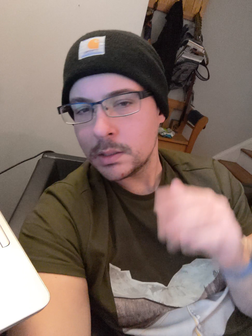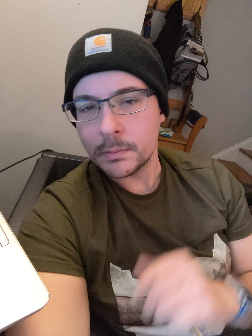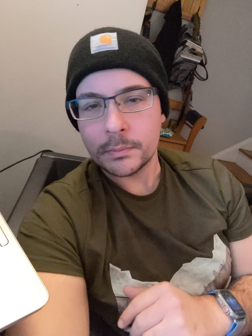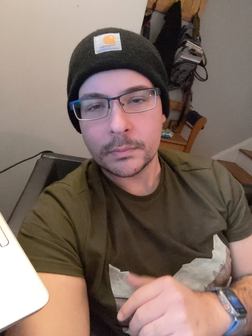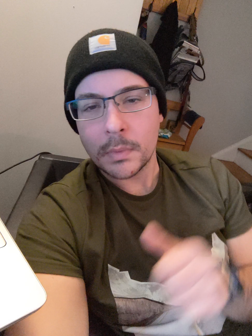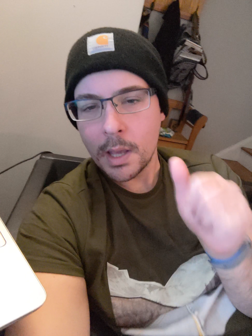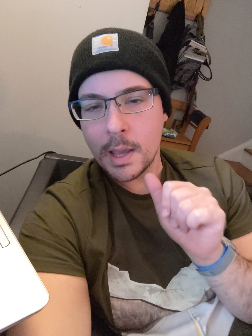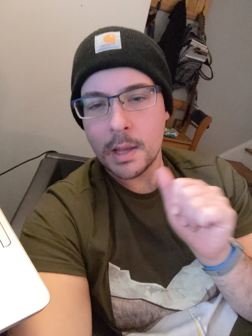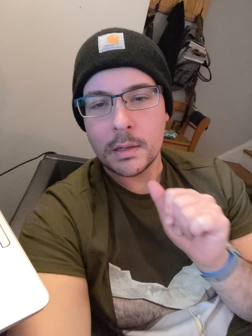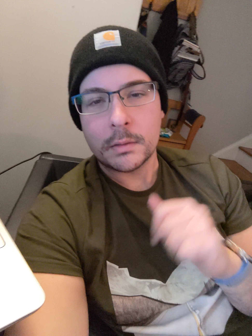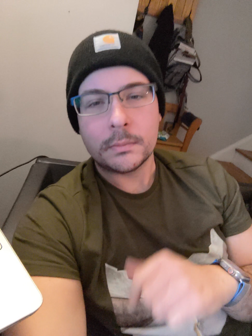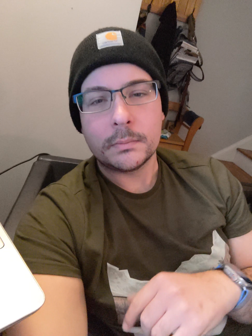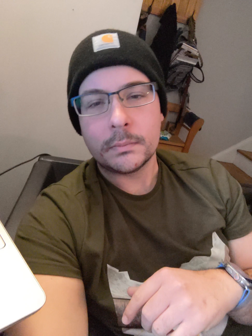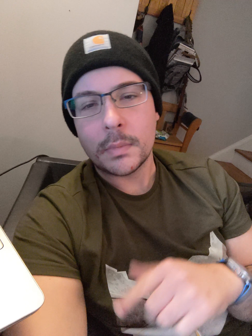aunt